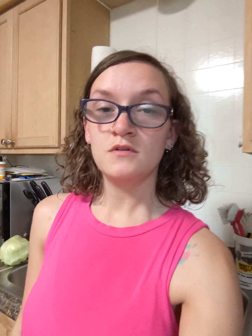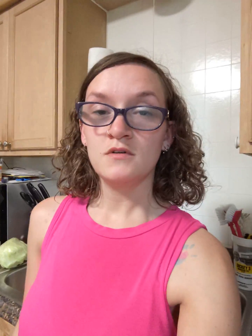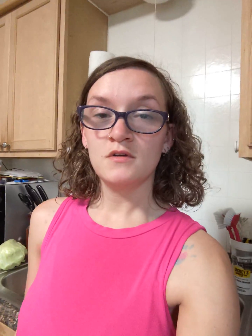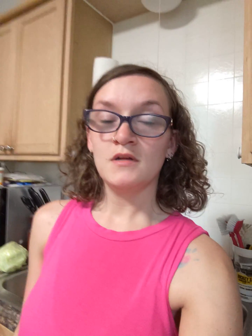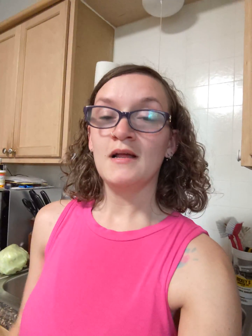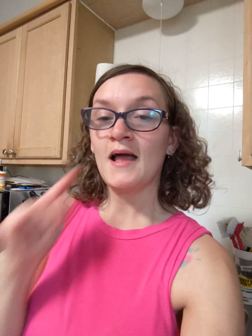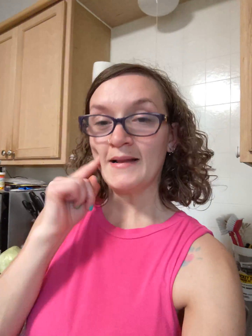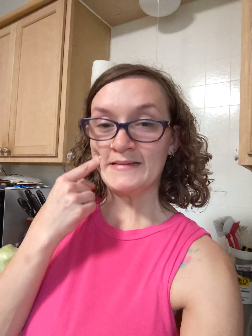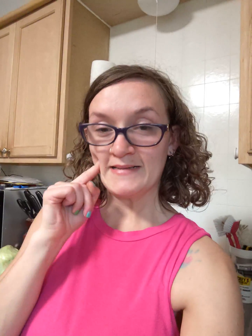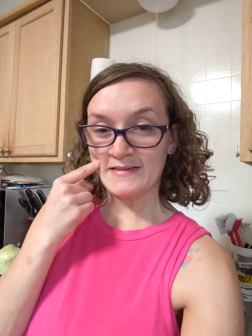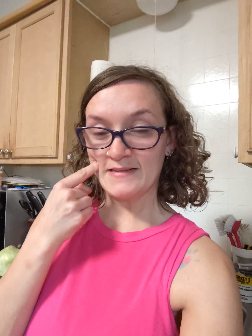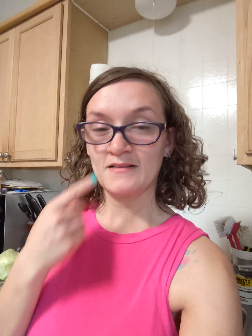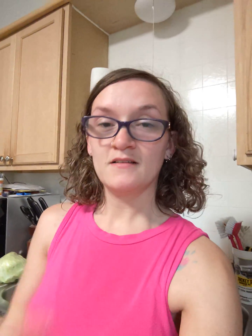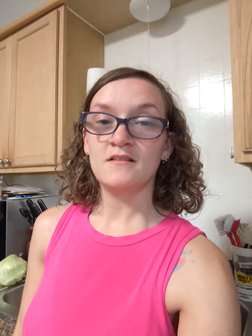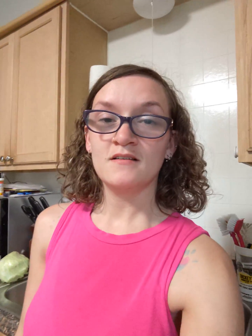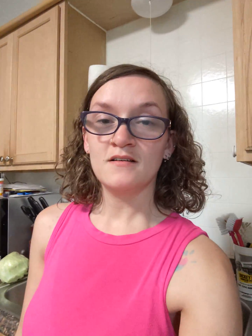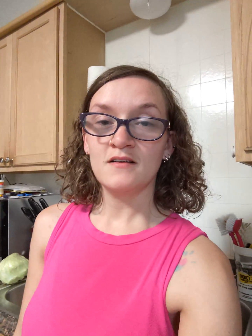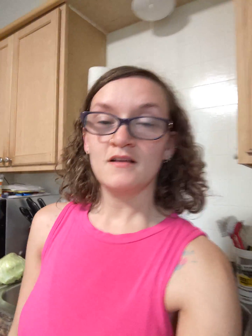candy